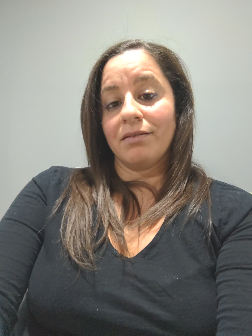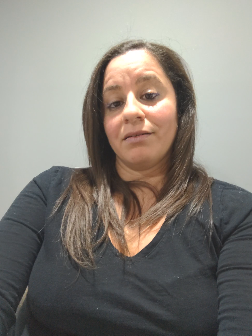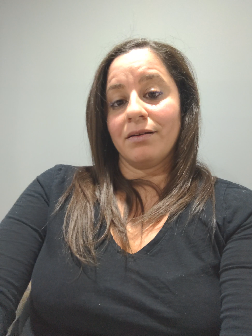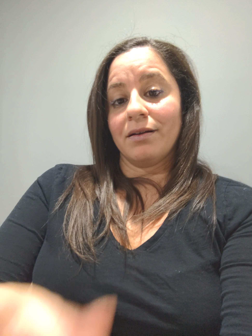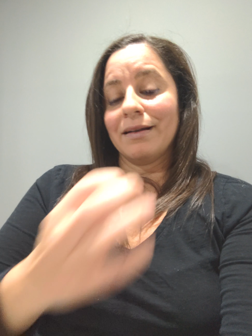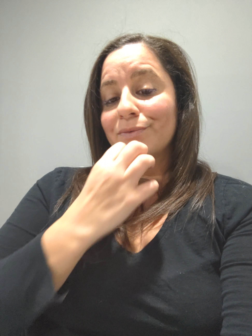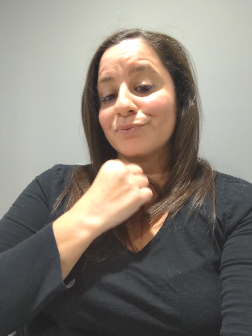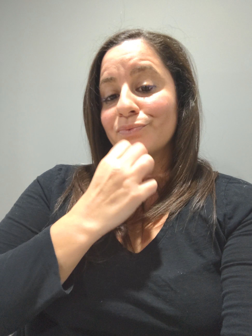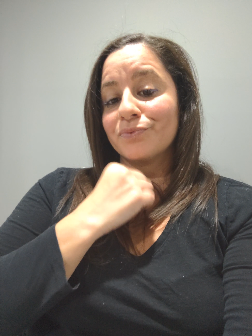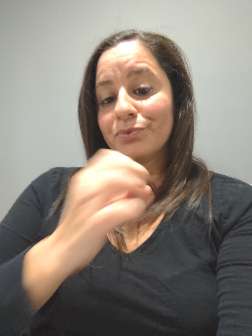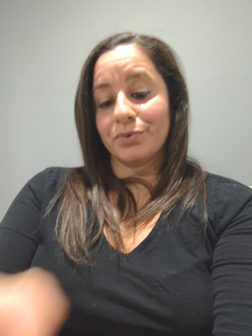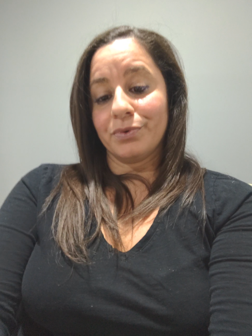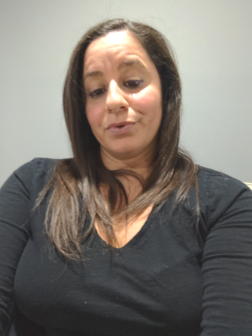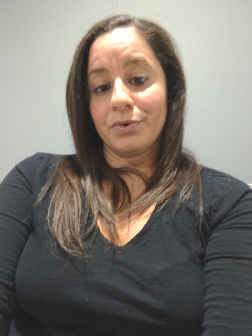underwear